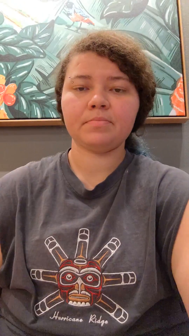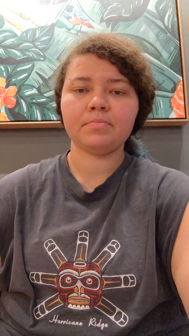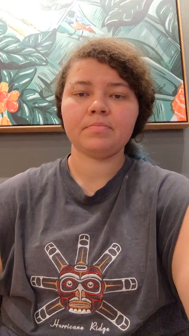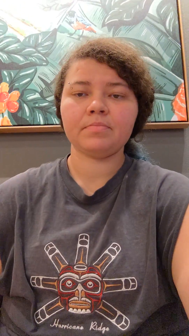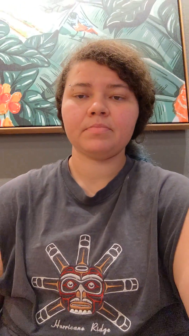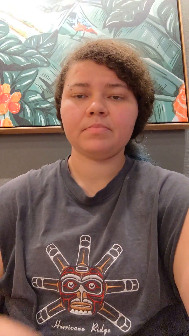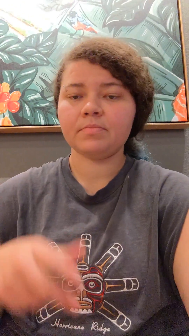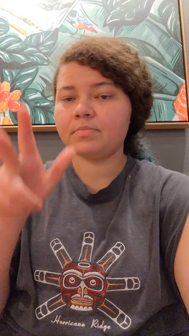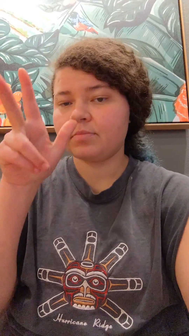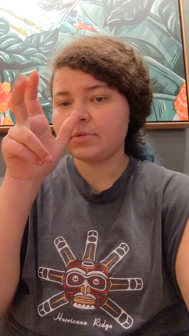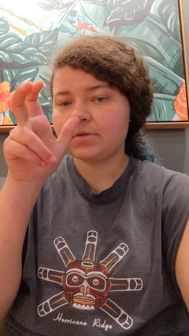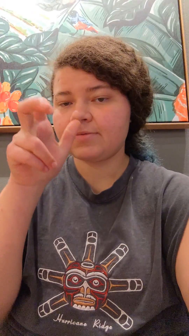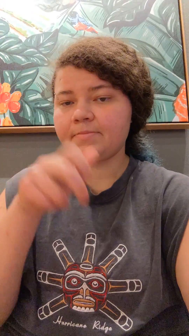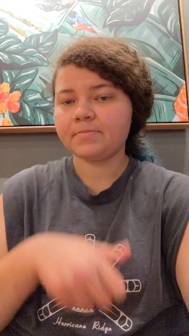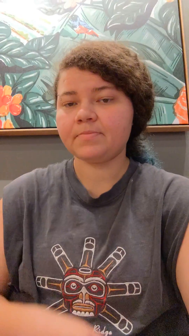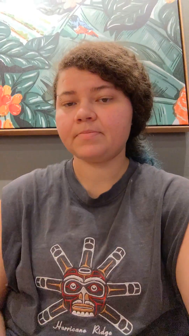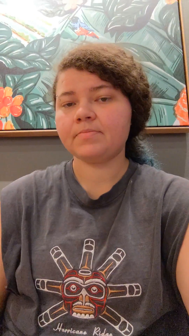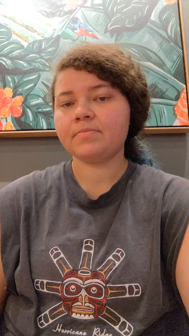ant